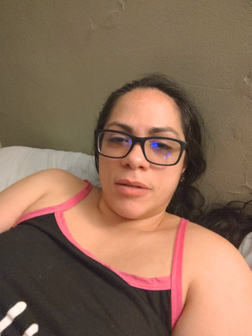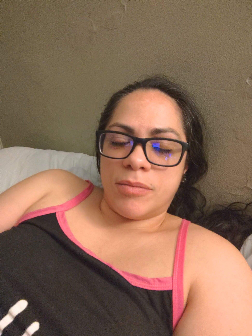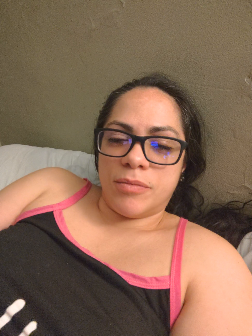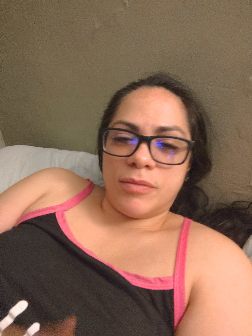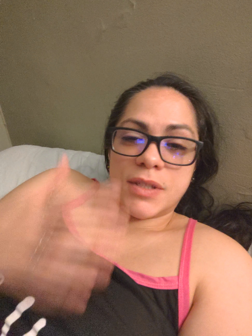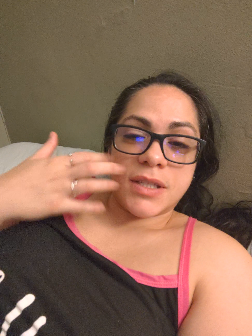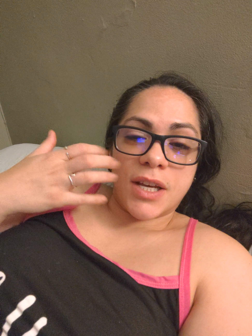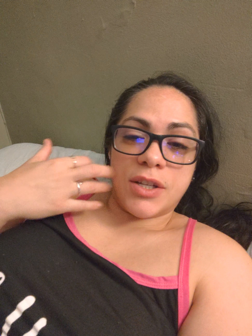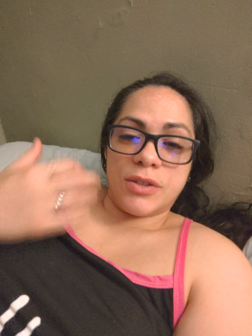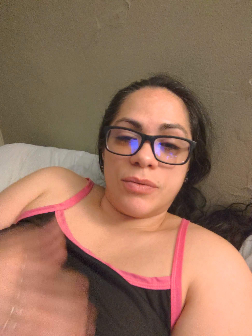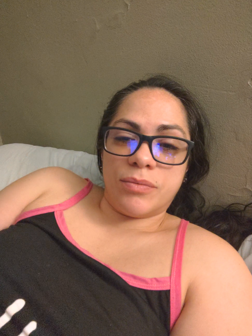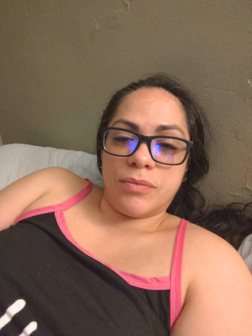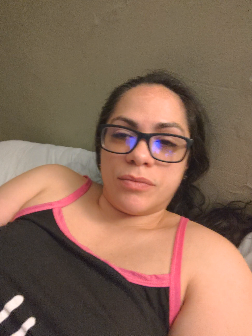tiger